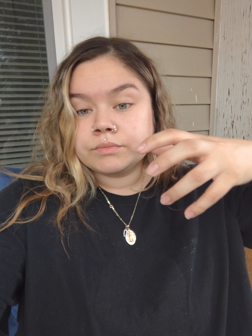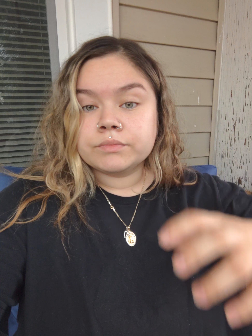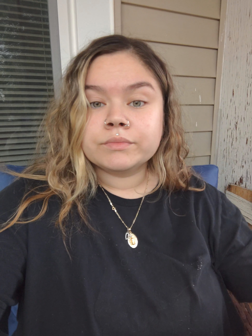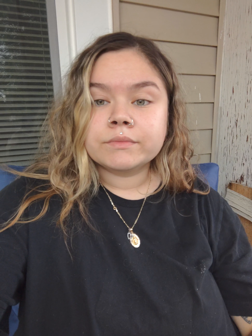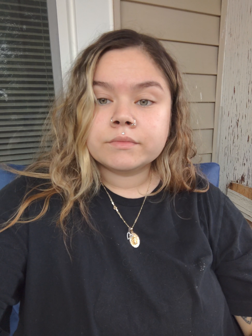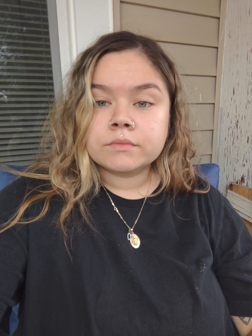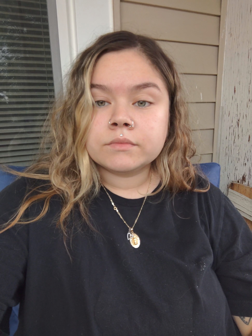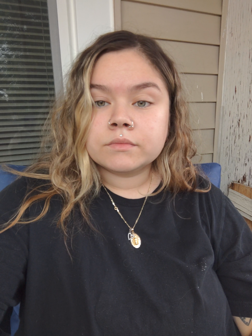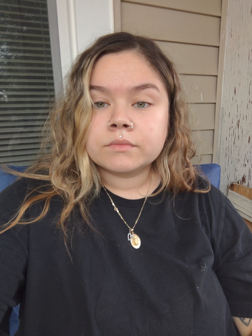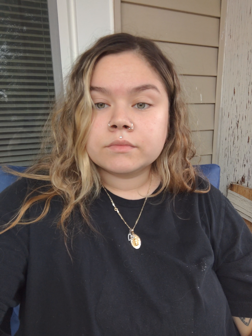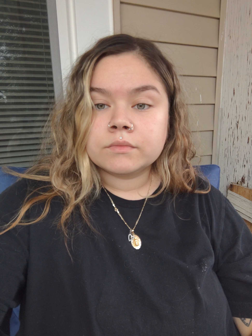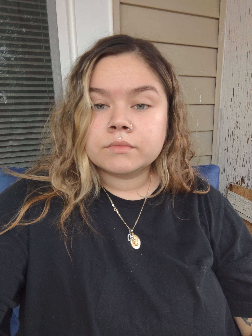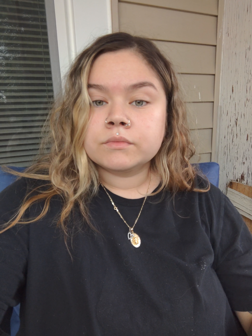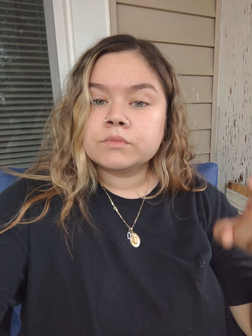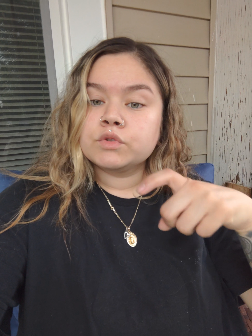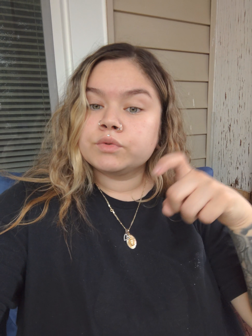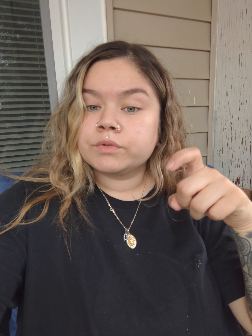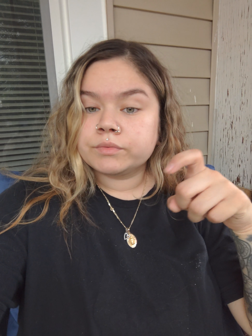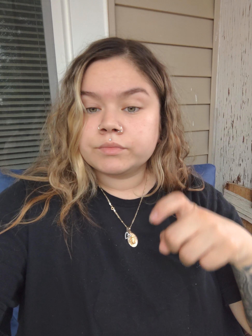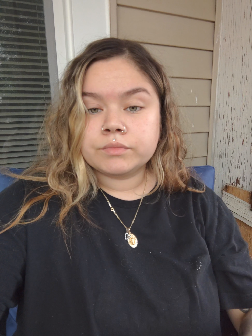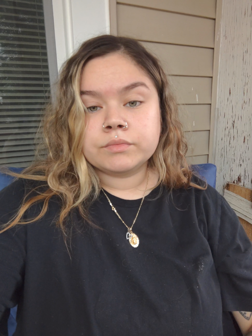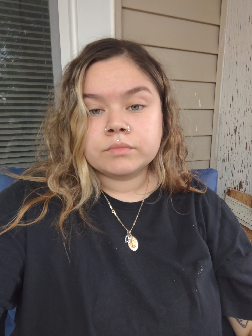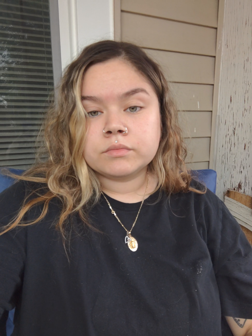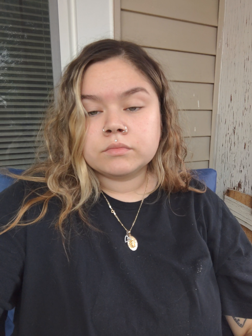should